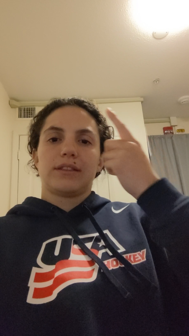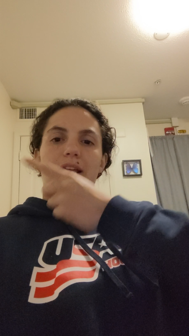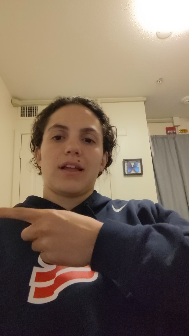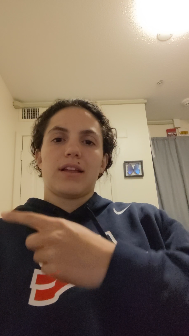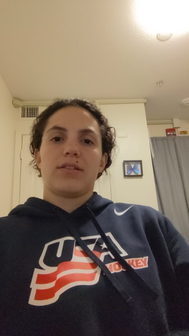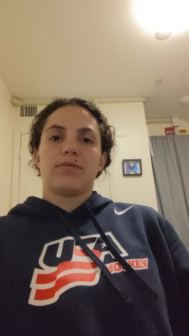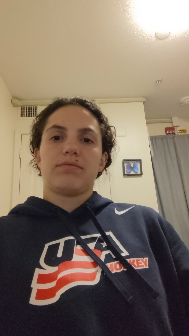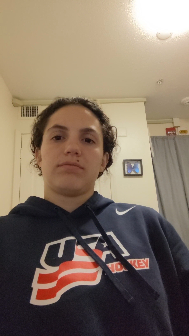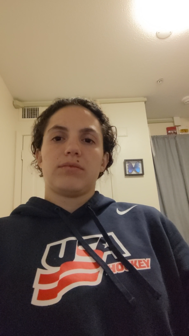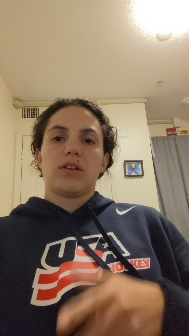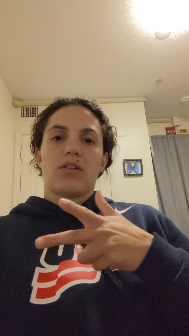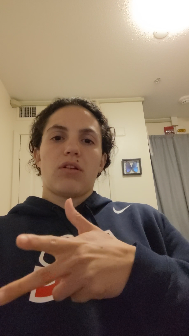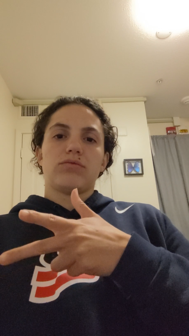garage